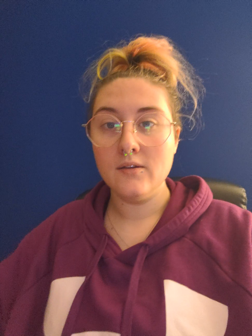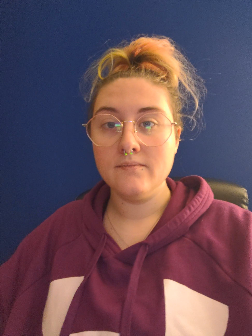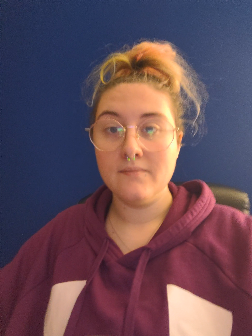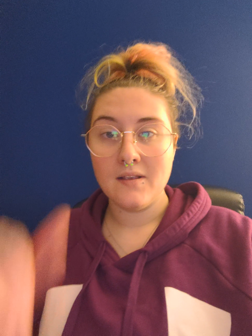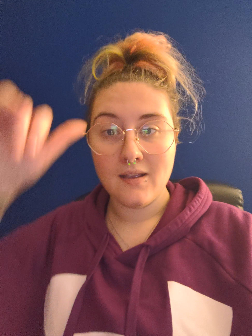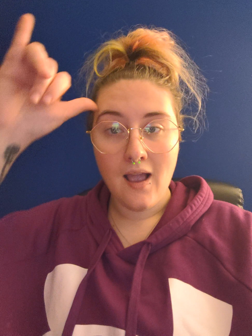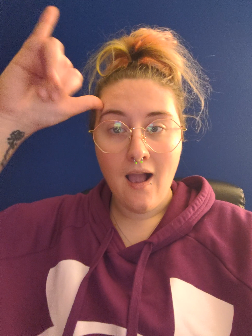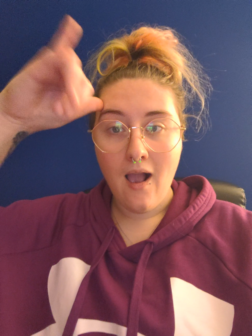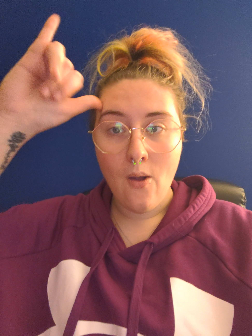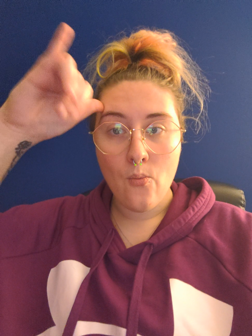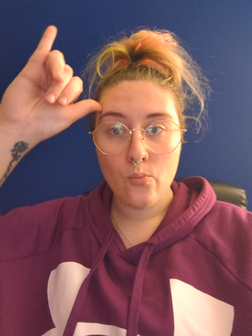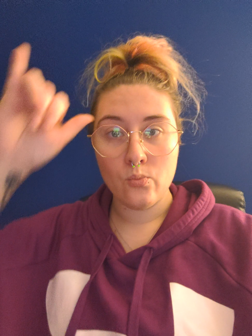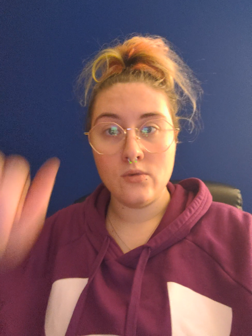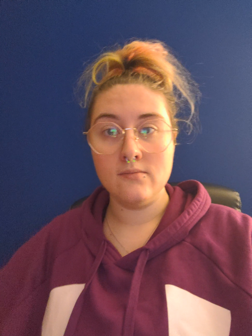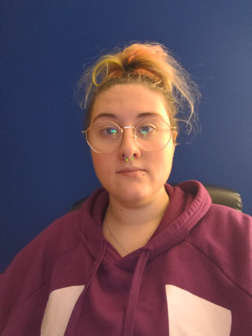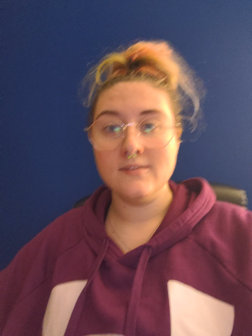cow